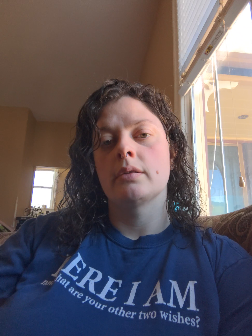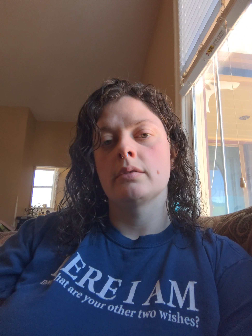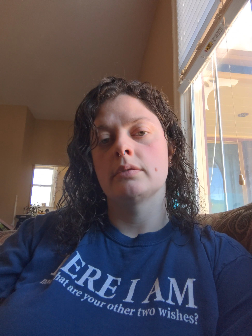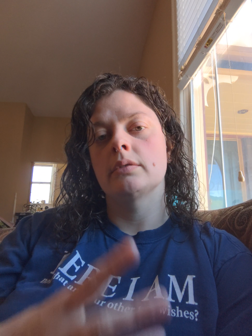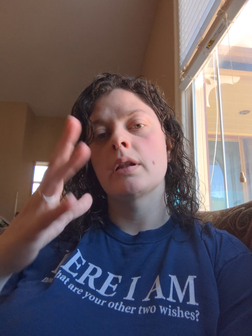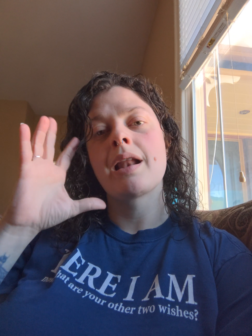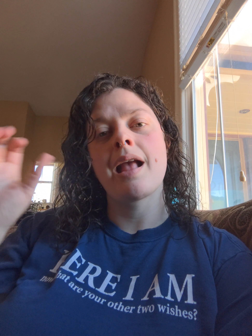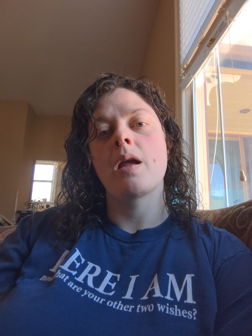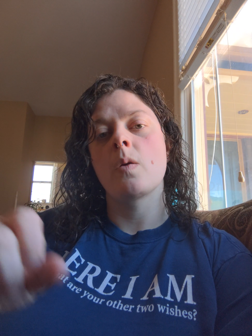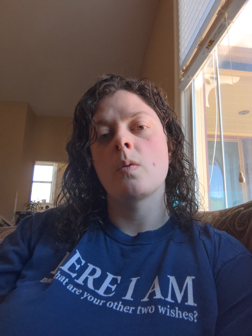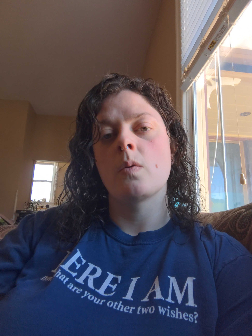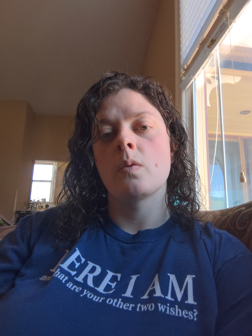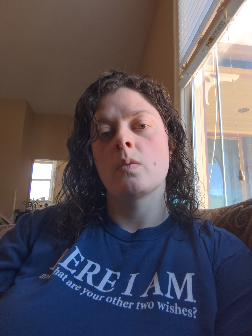loud